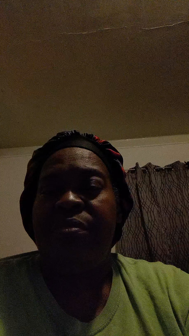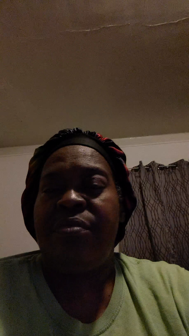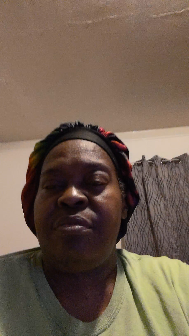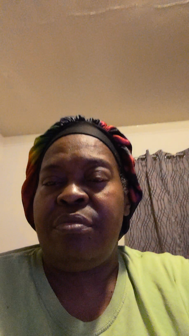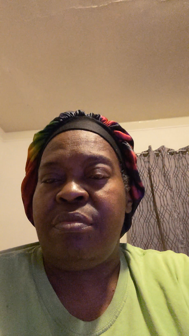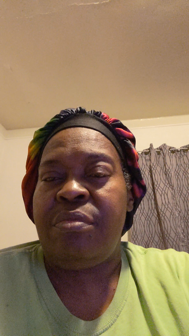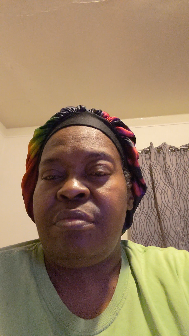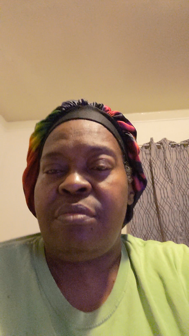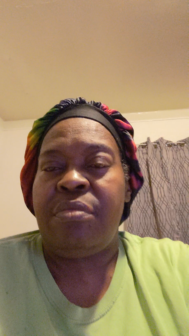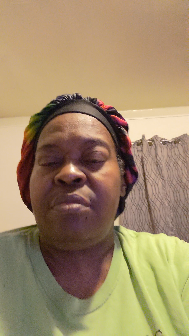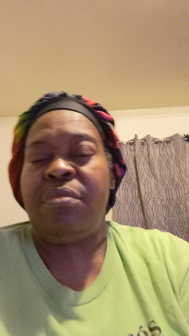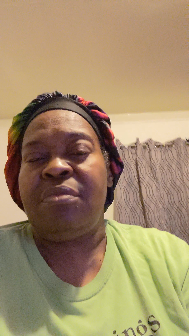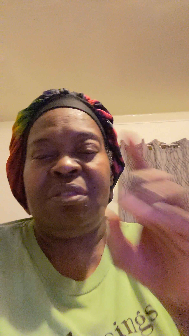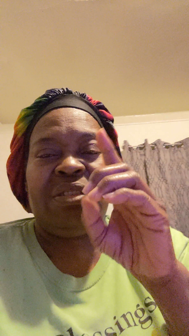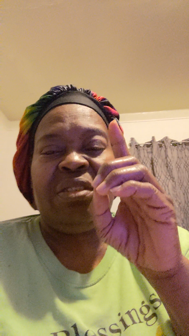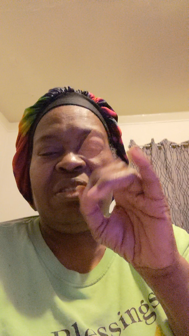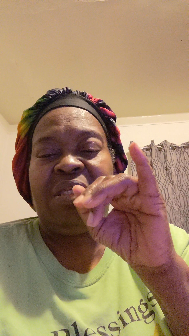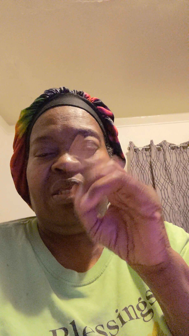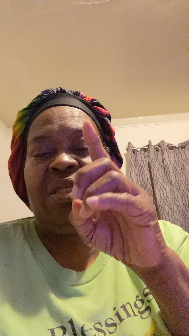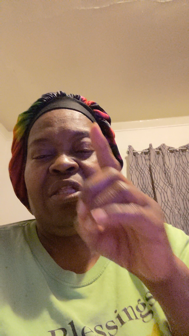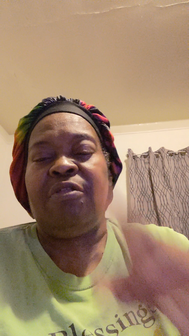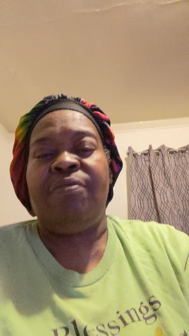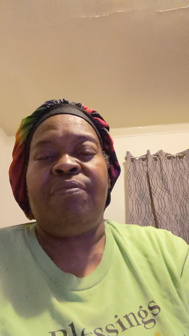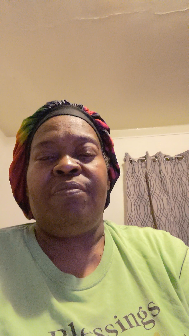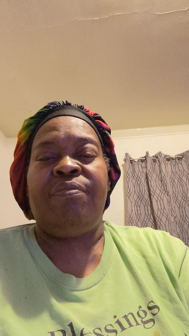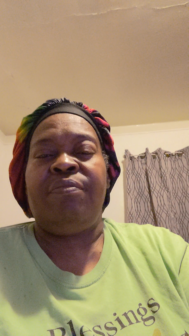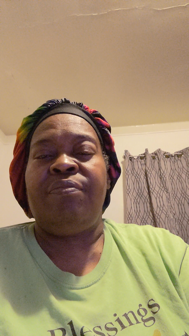did